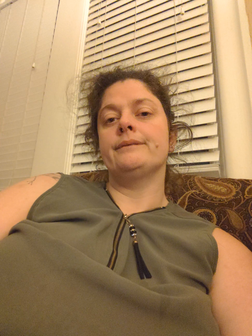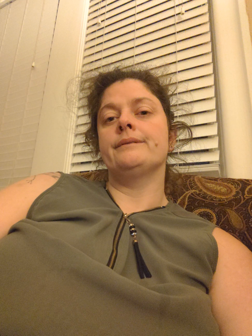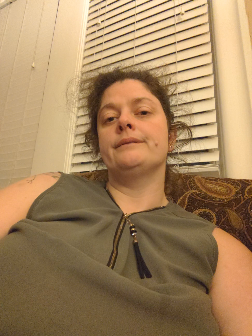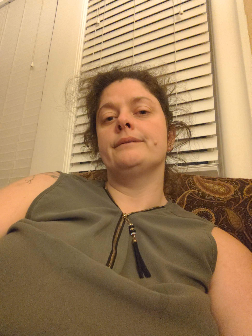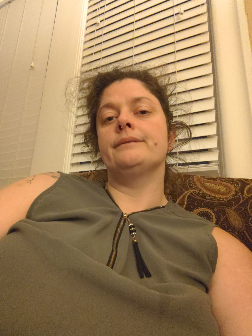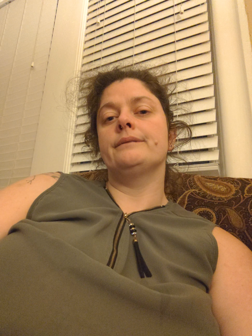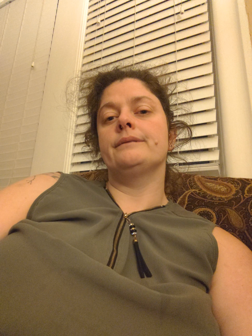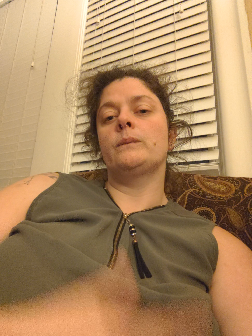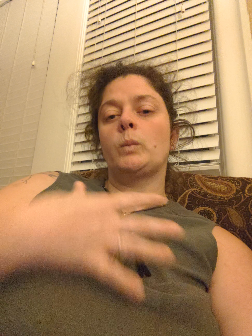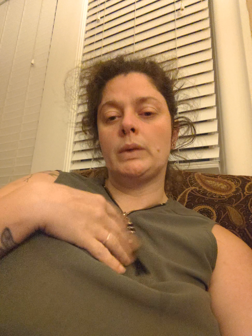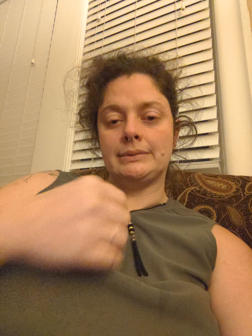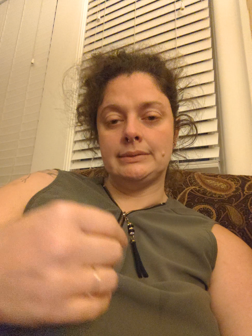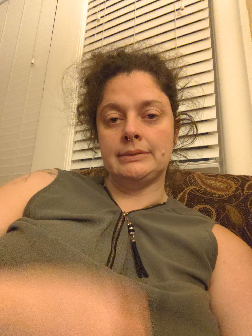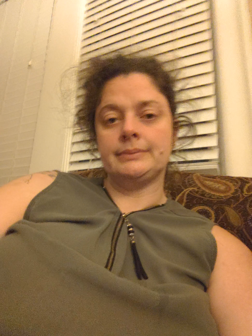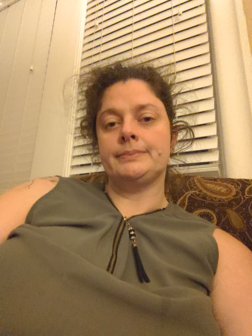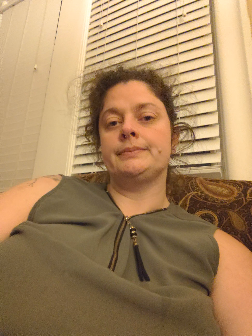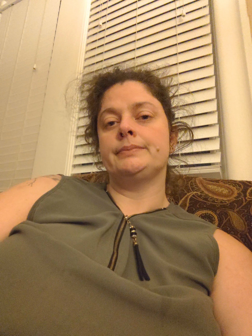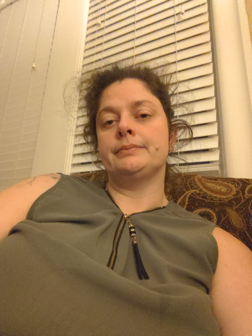white